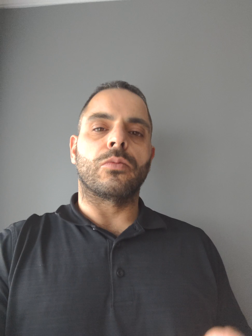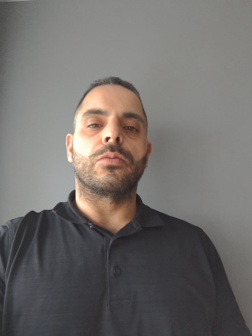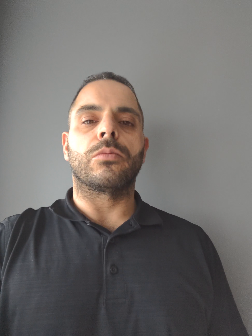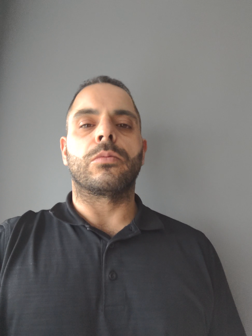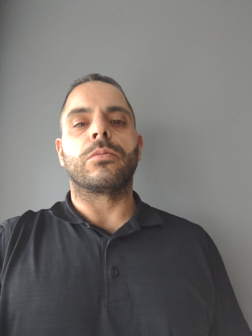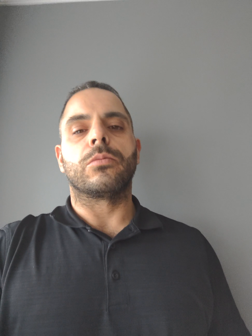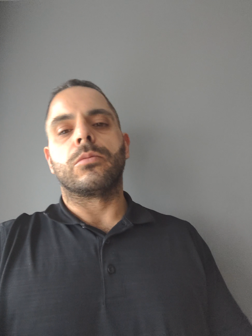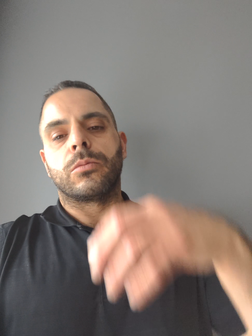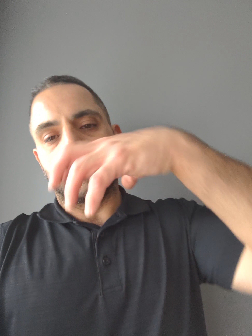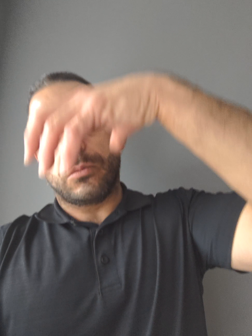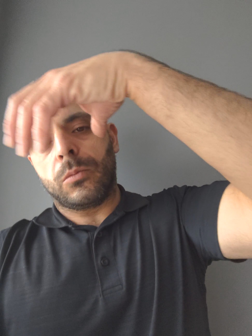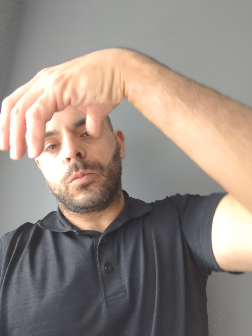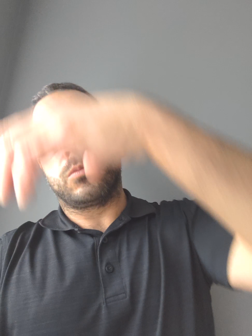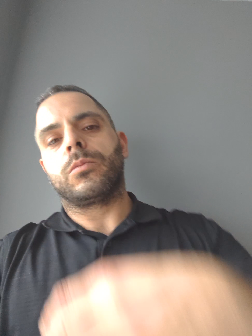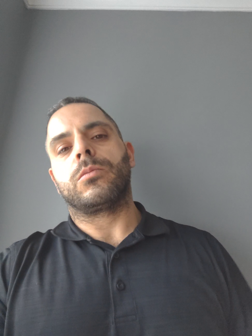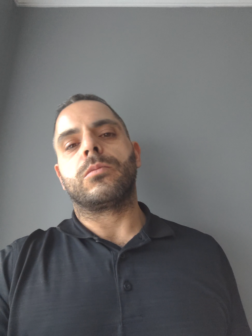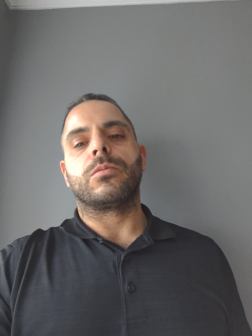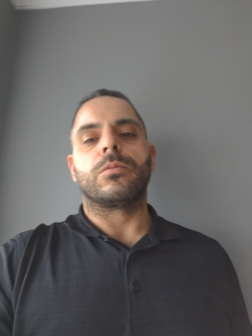cloud